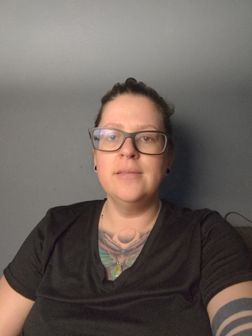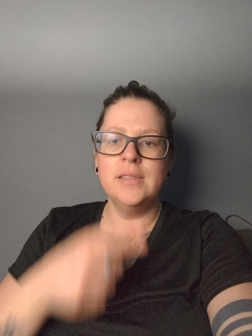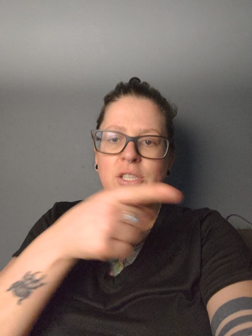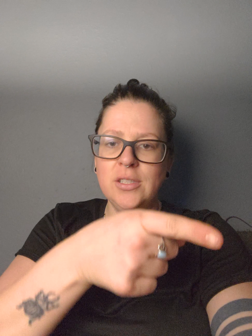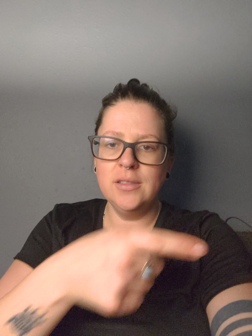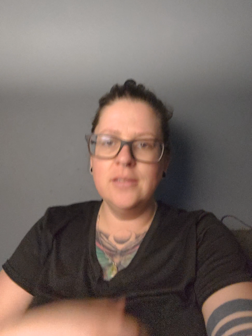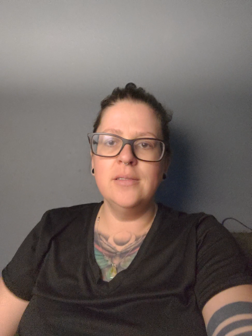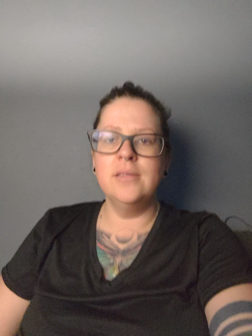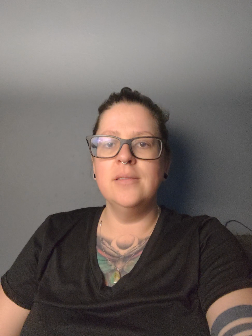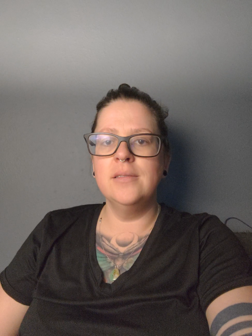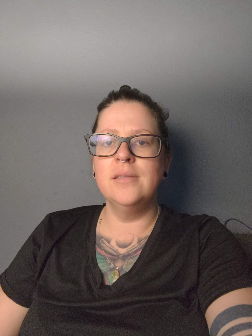he/she/it